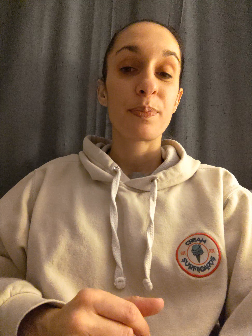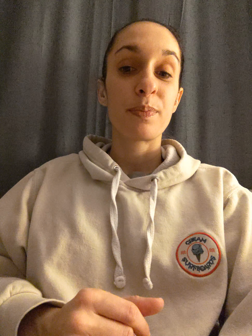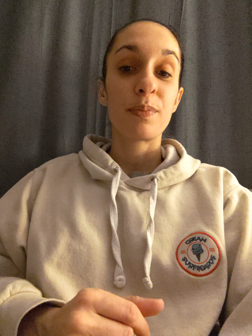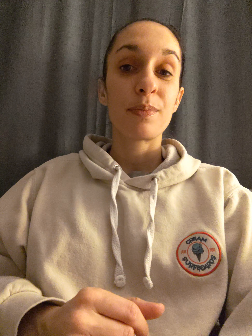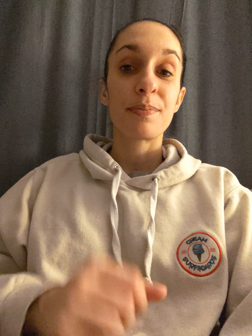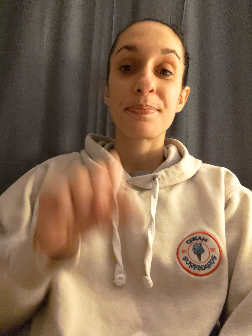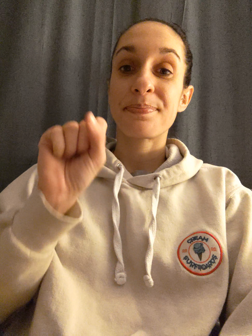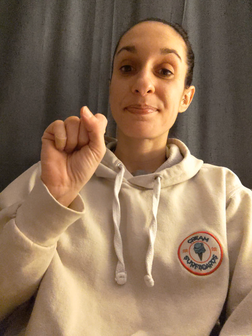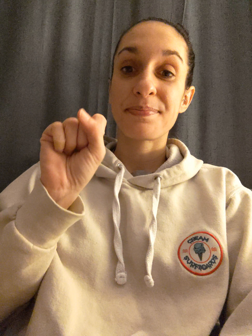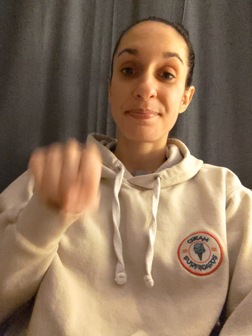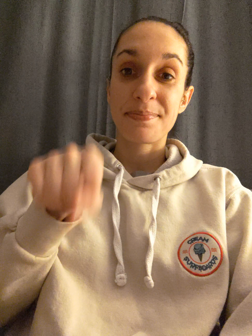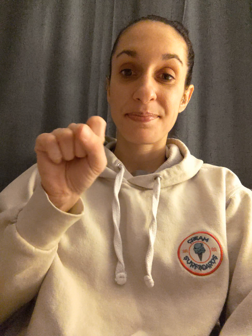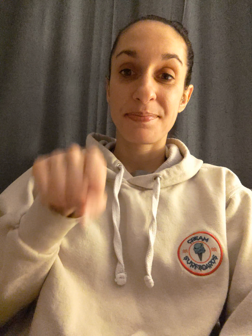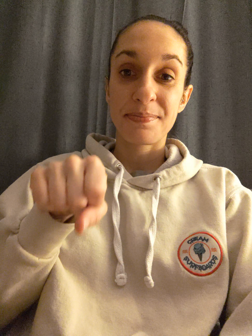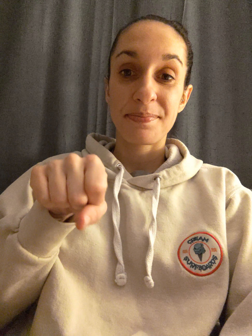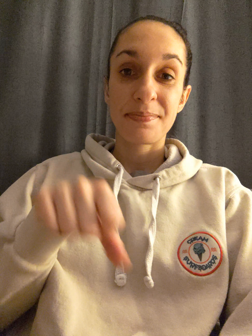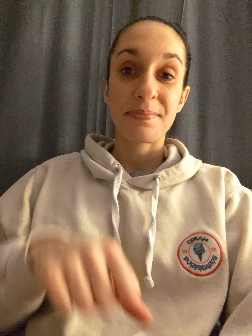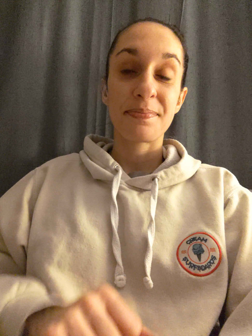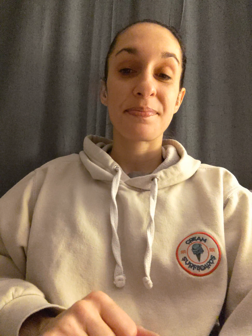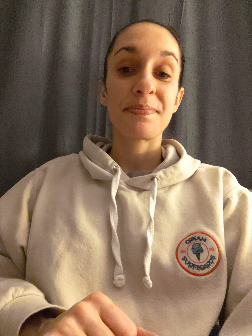yes